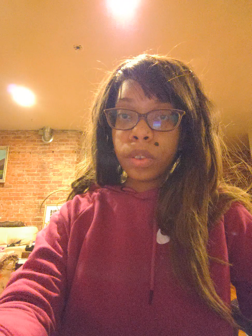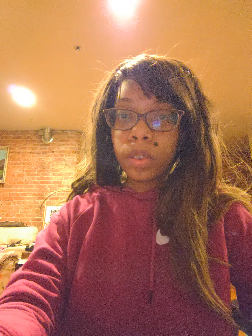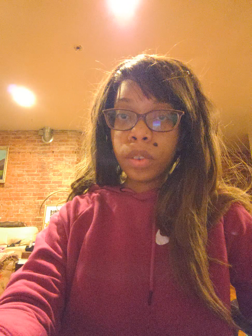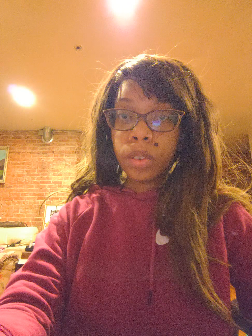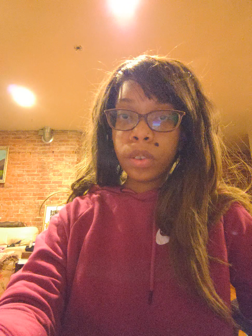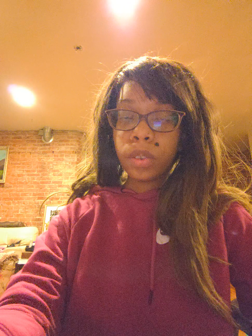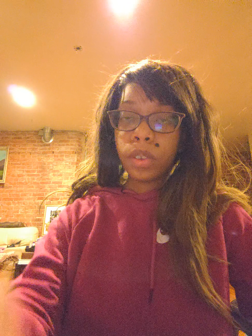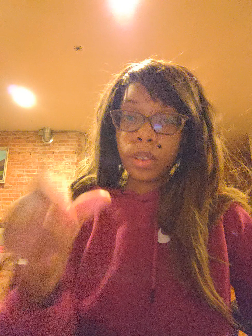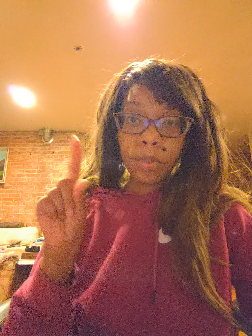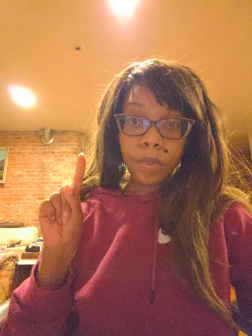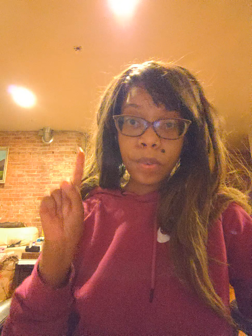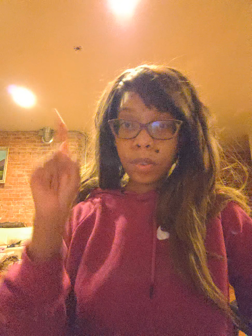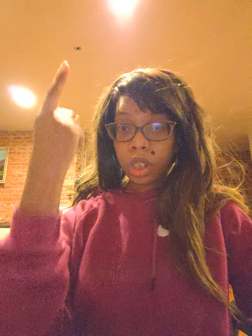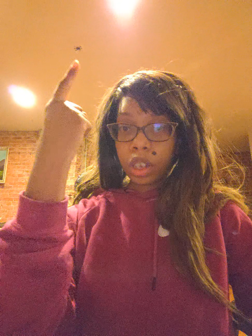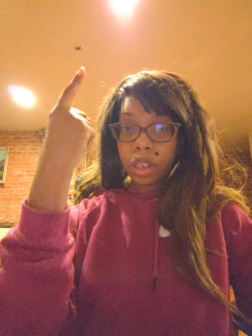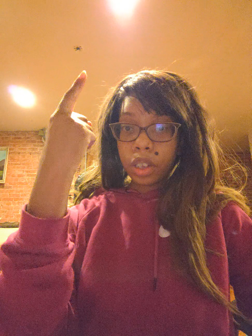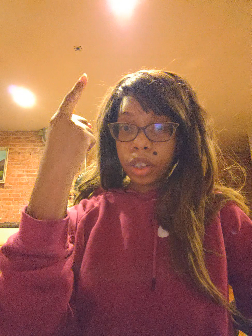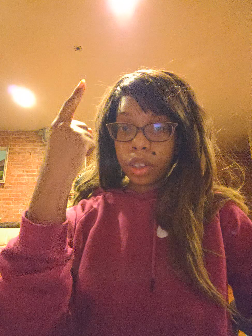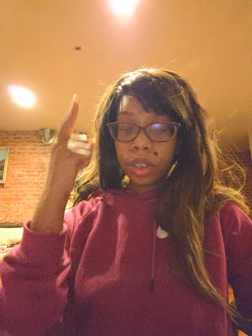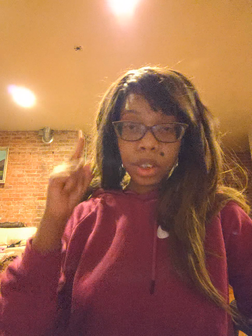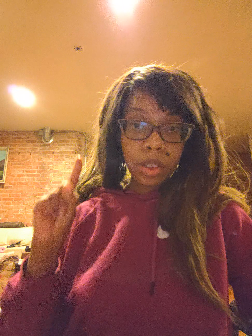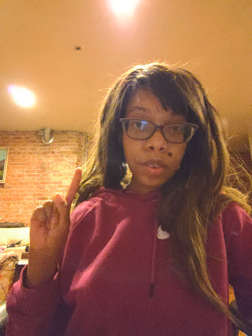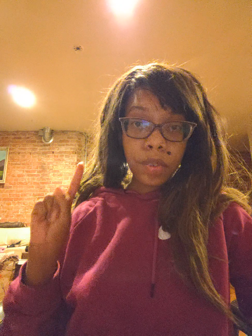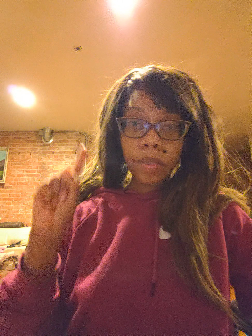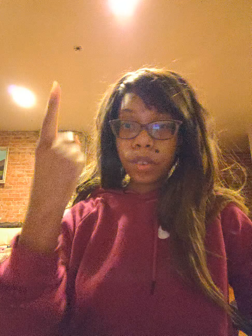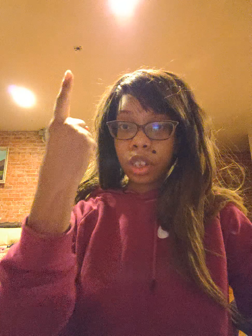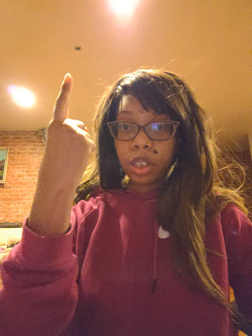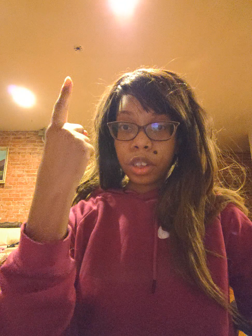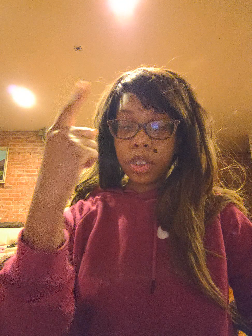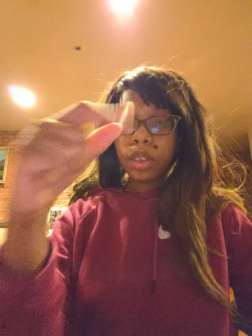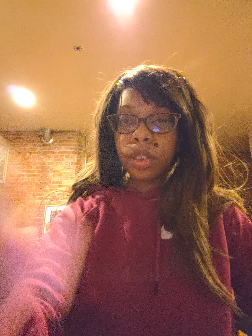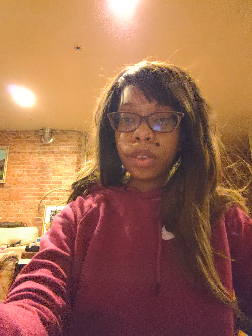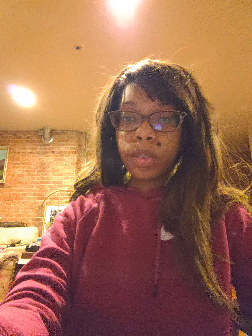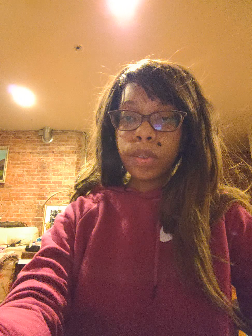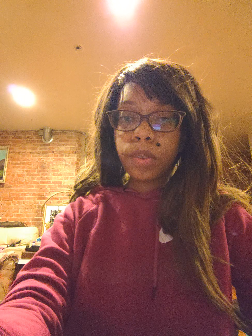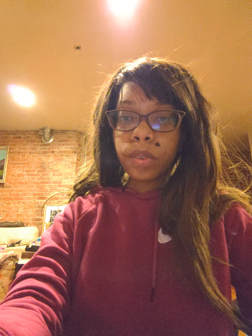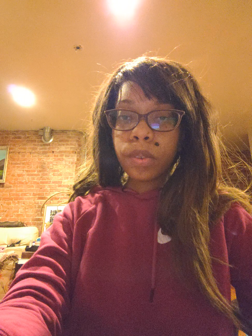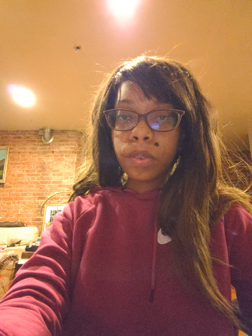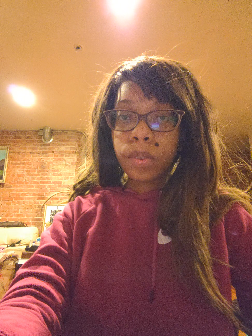first